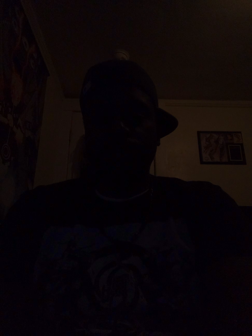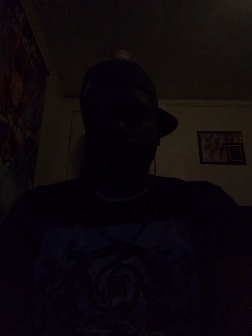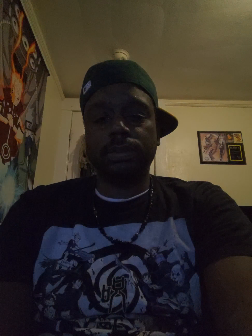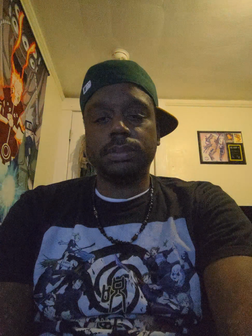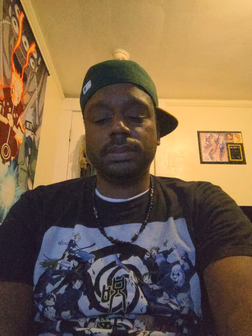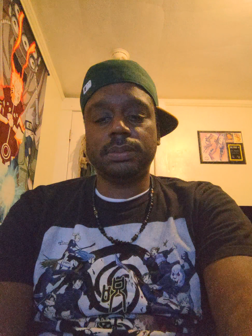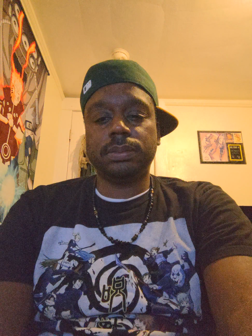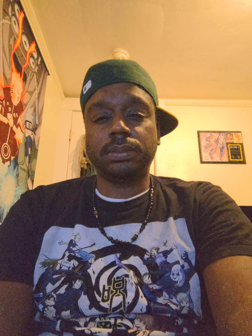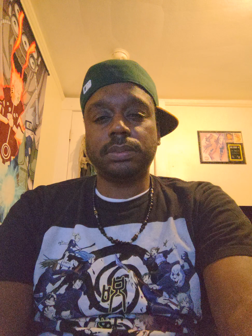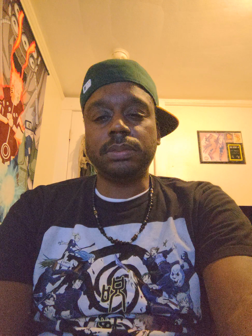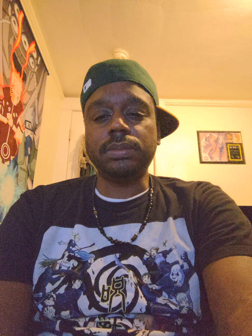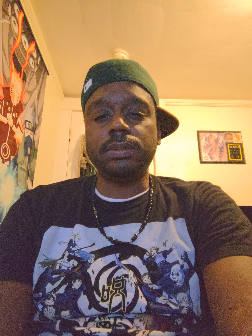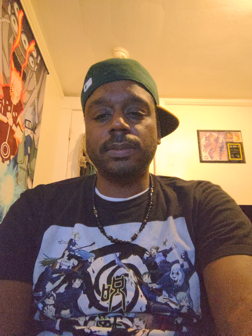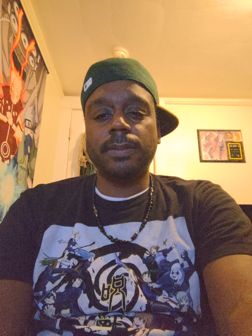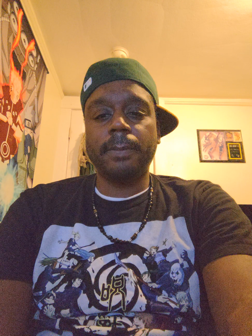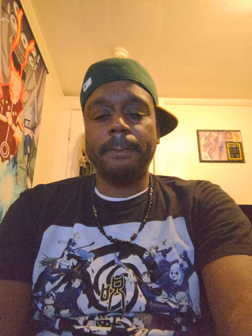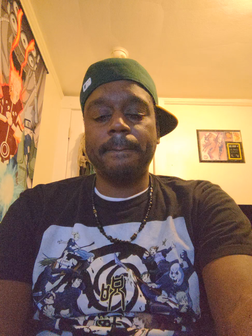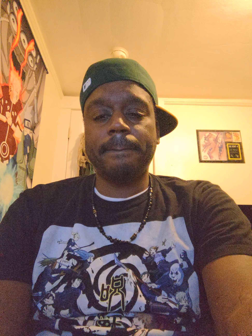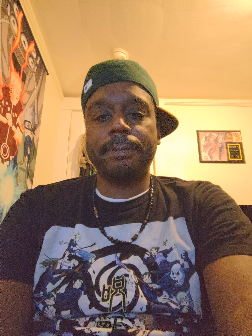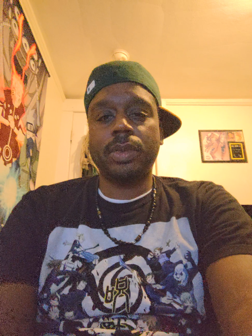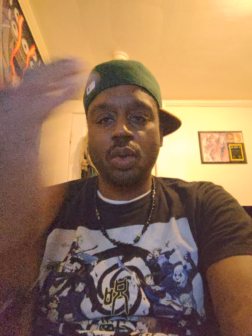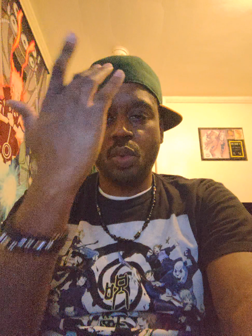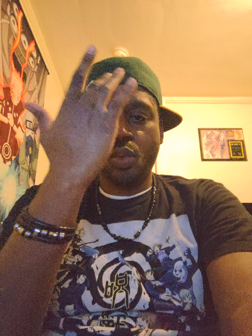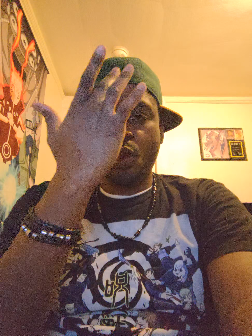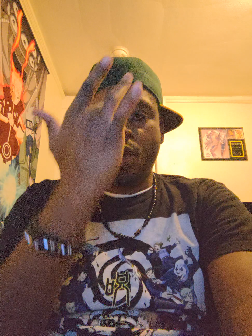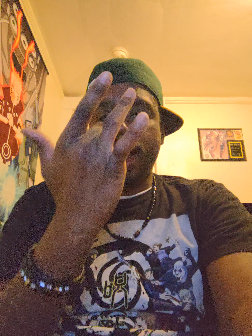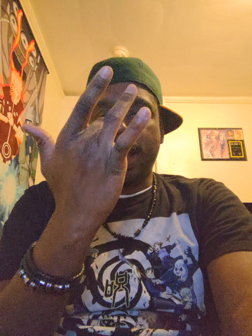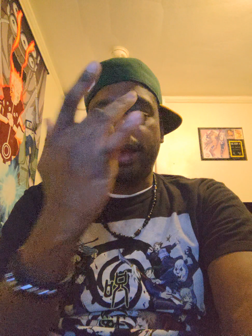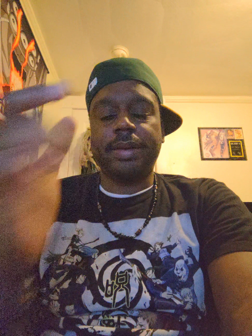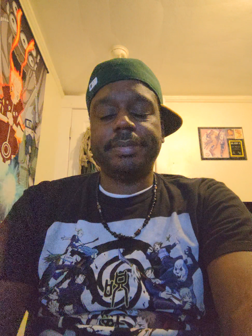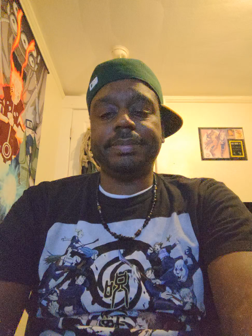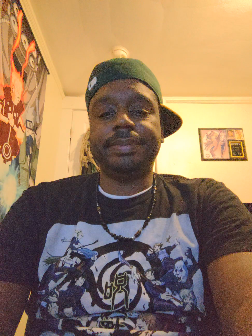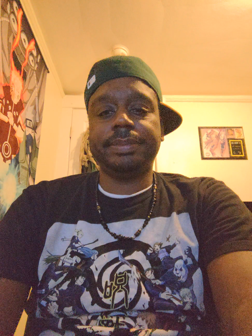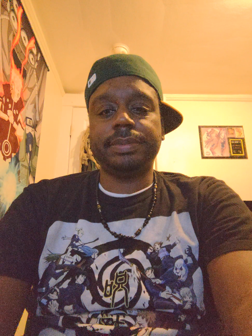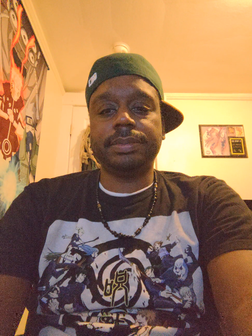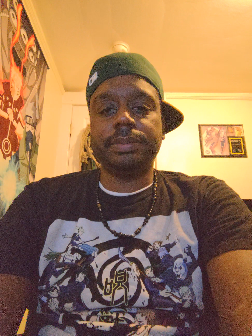why